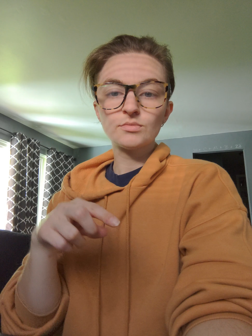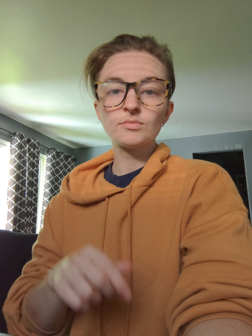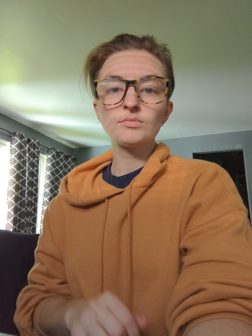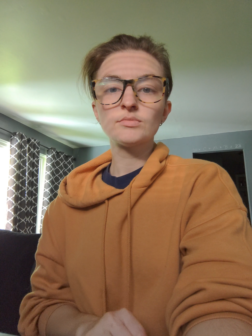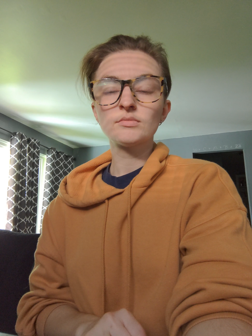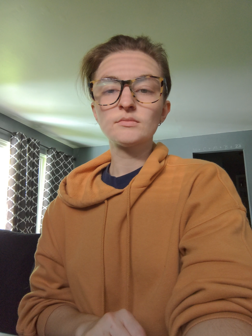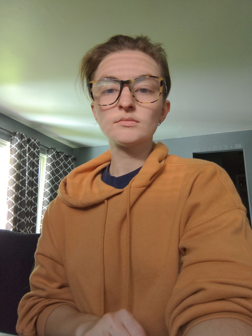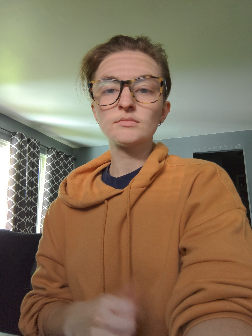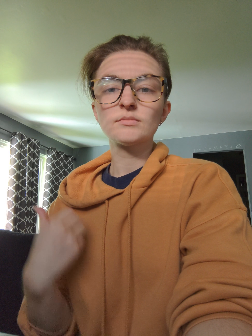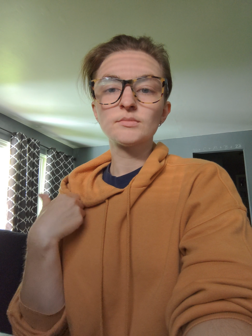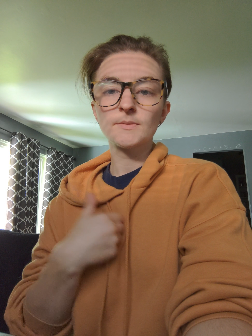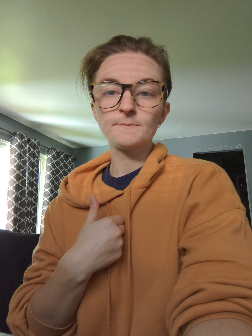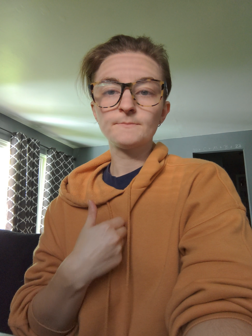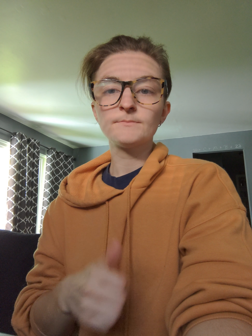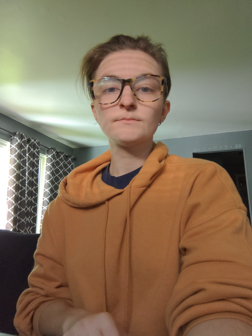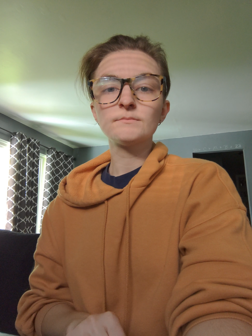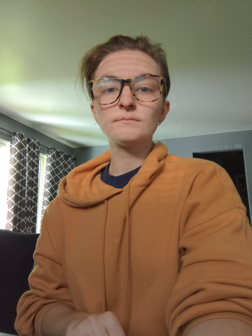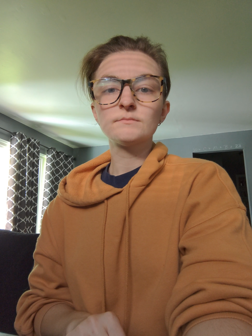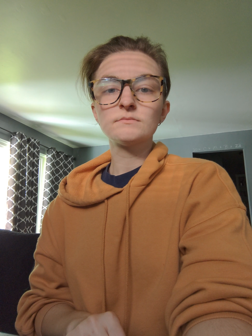coats